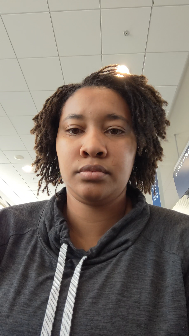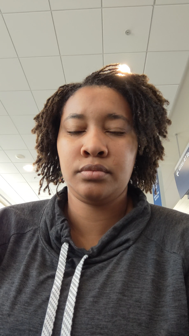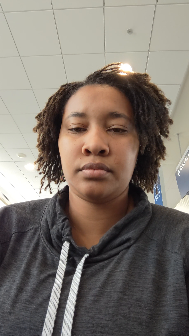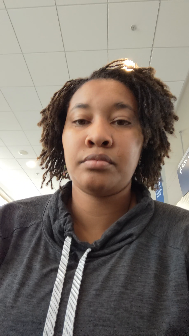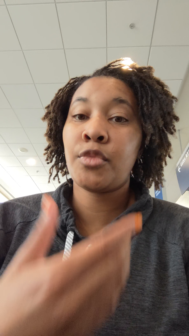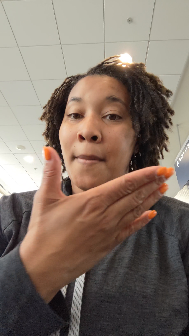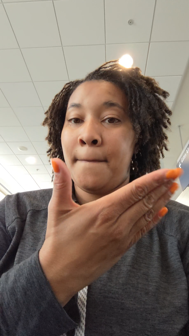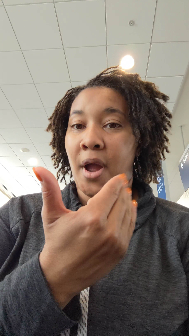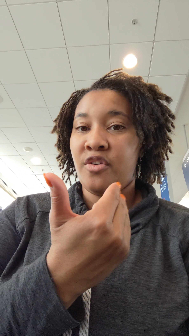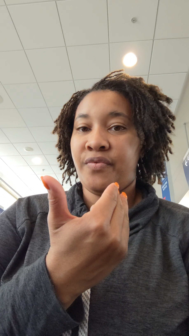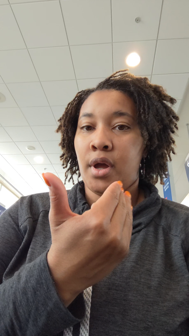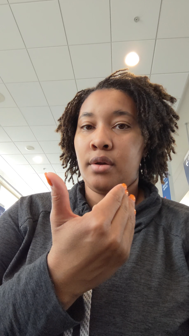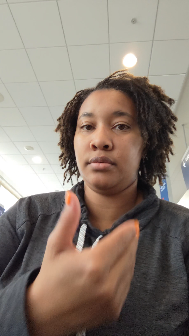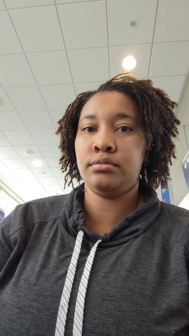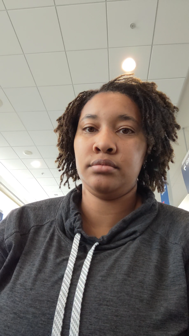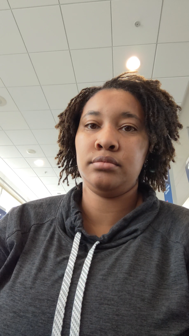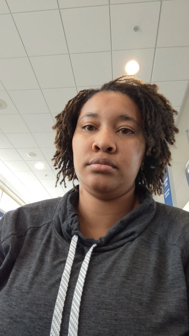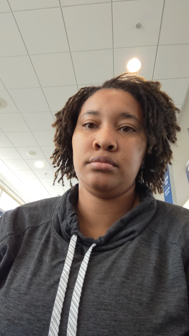butterfly